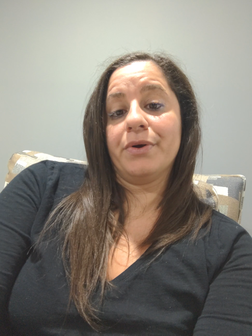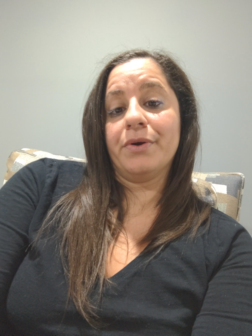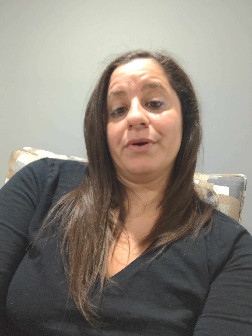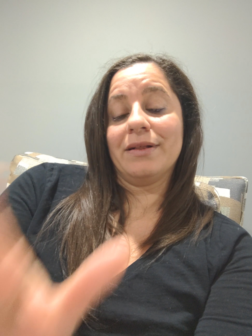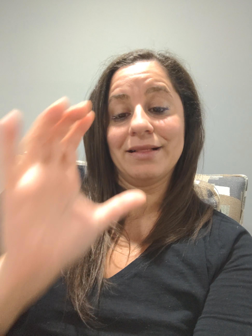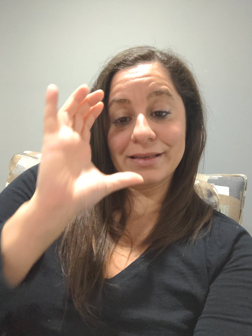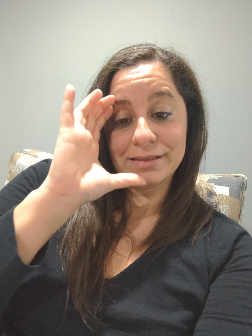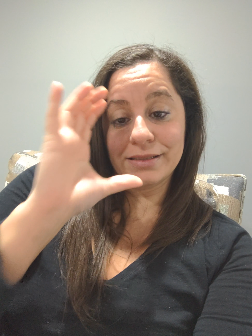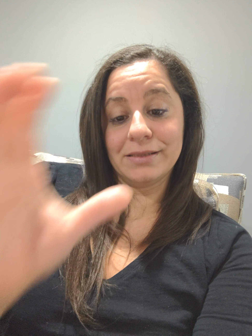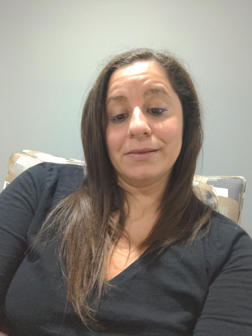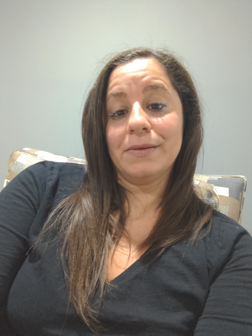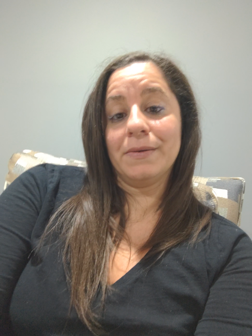listen